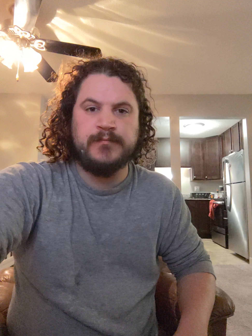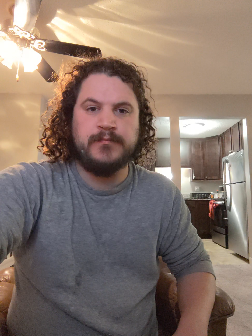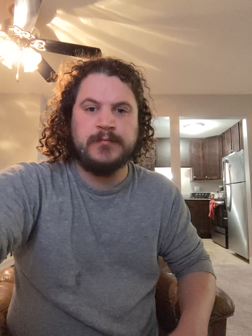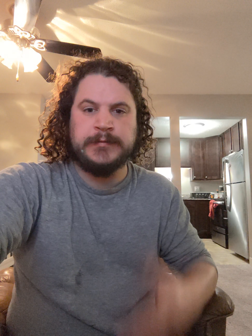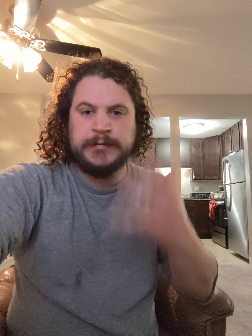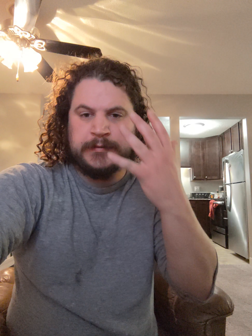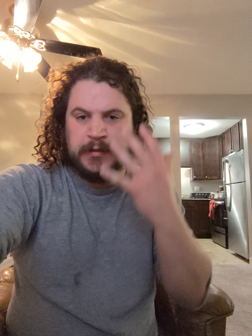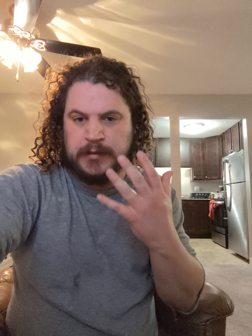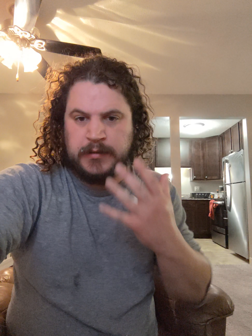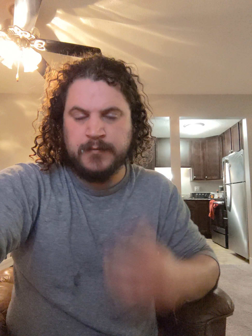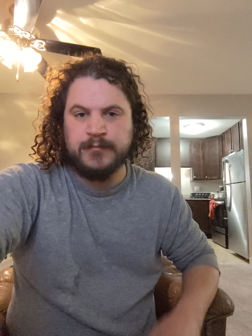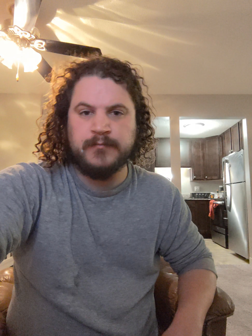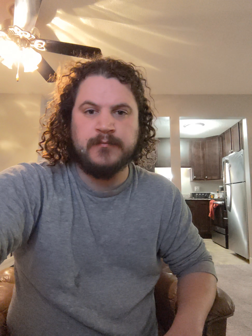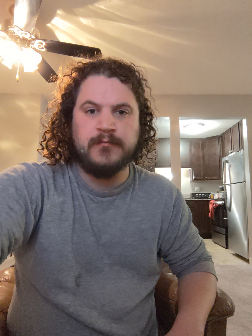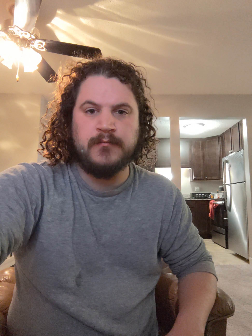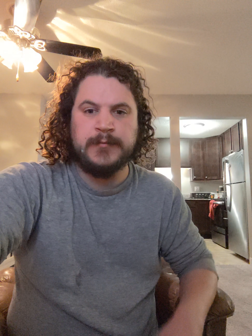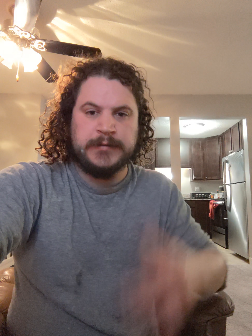sad